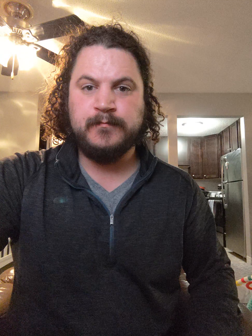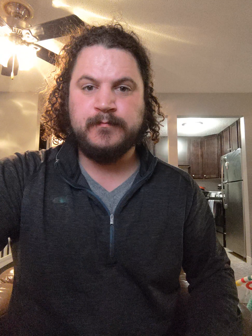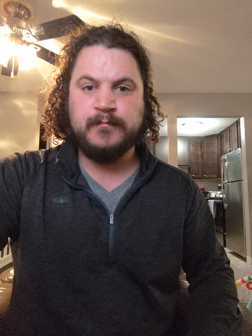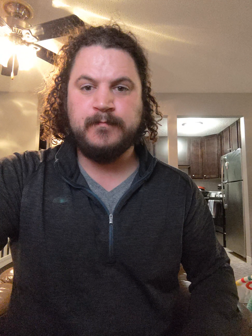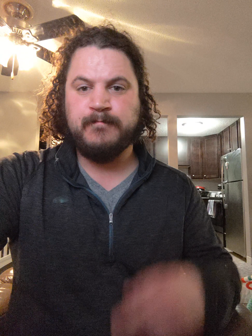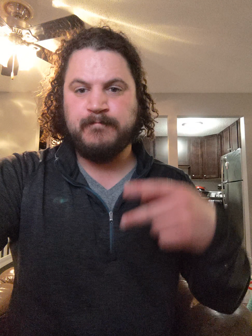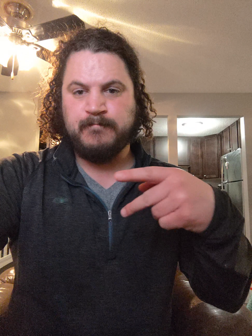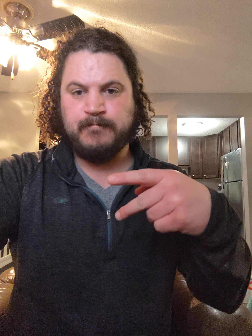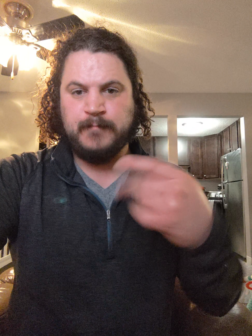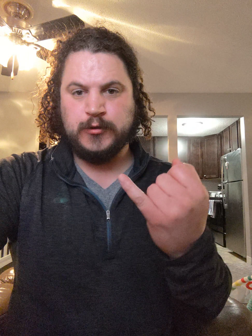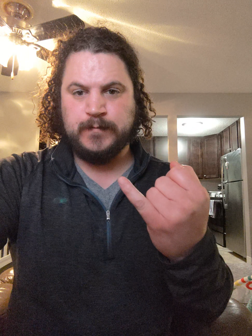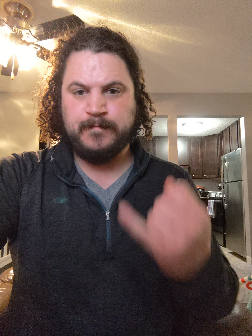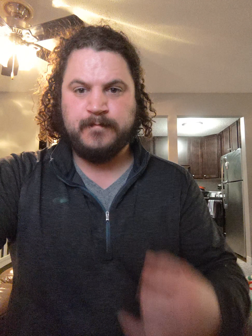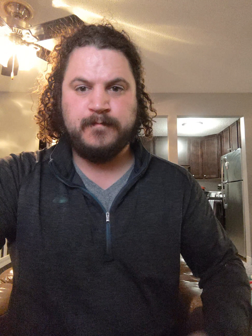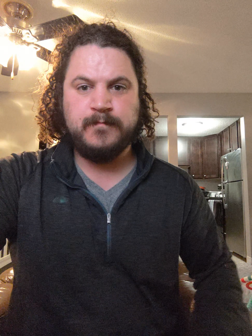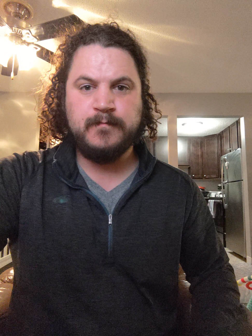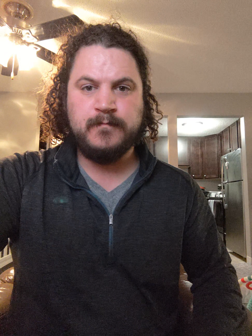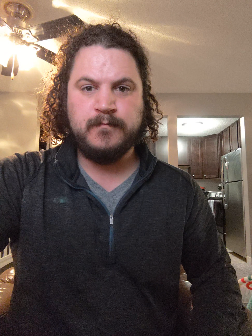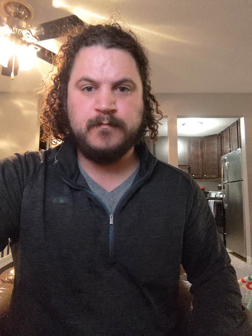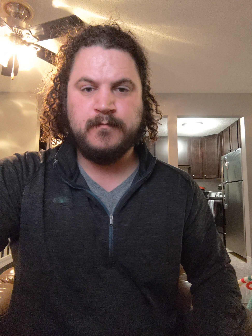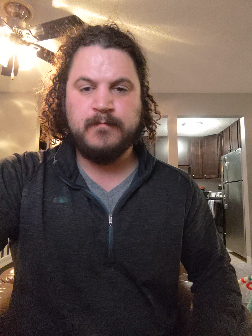pajamas